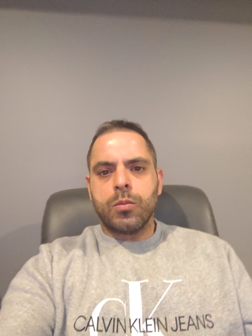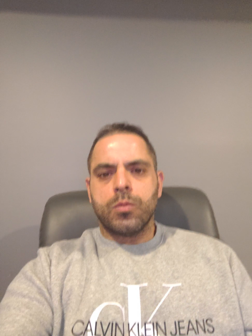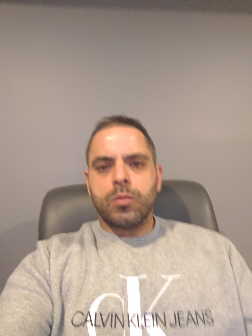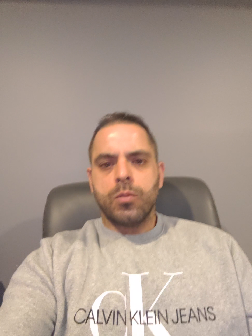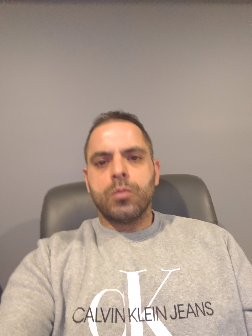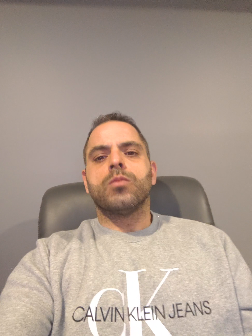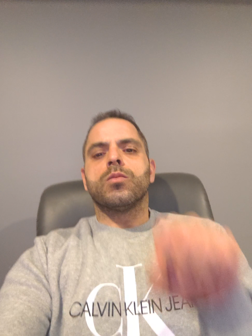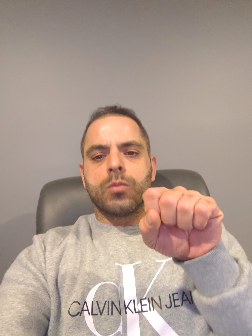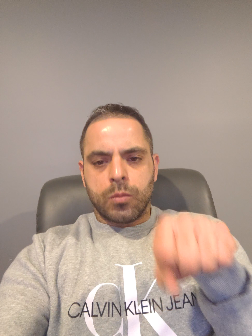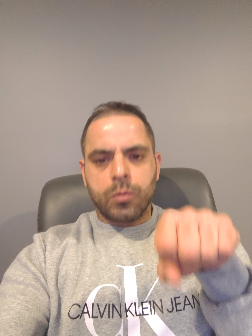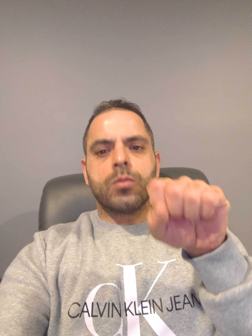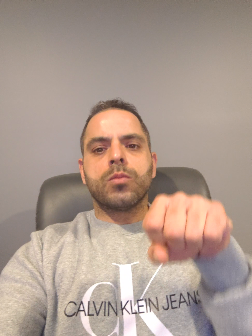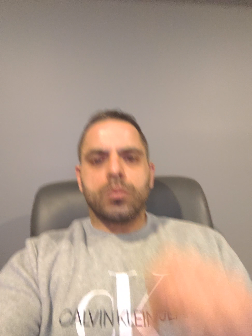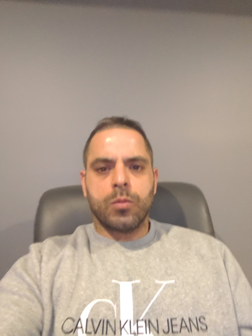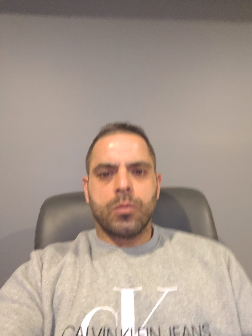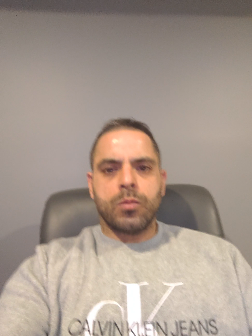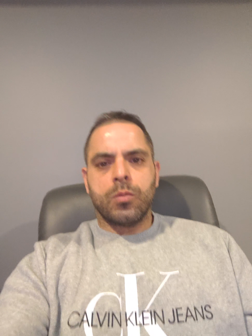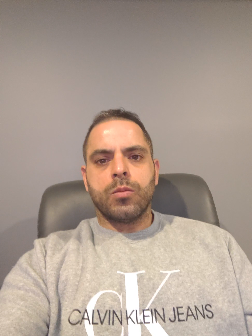yes